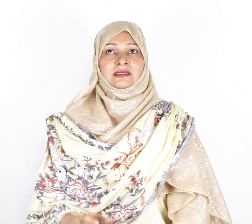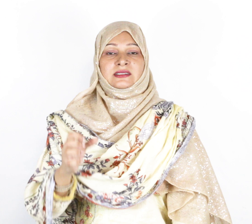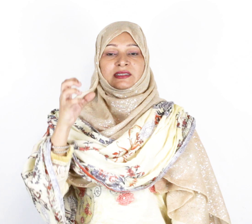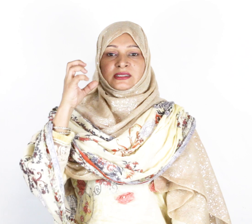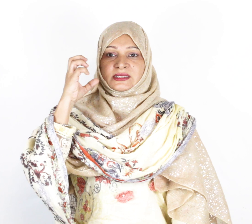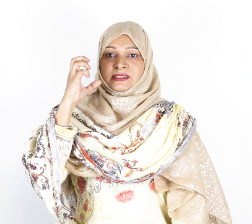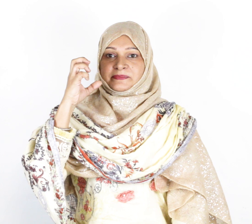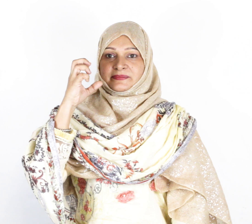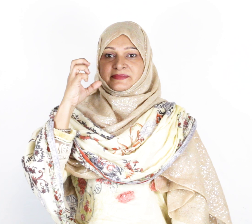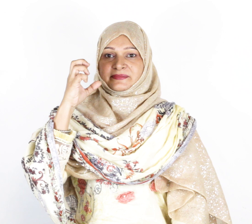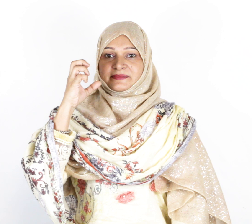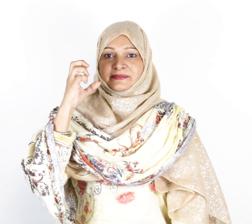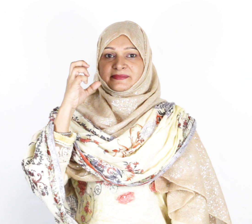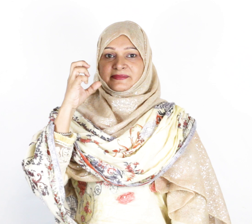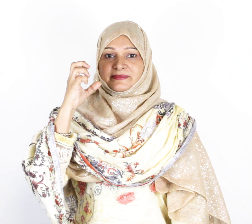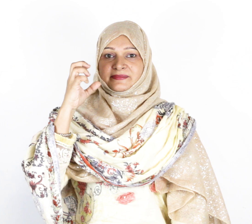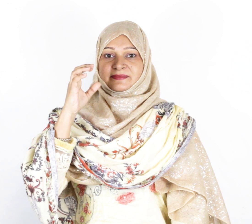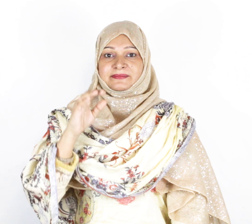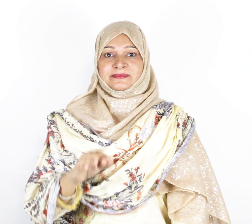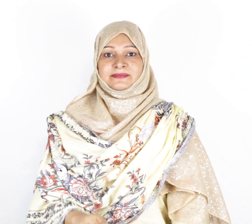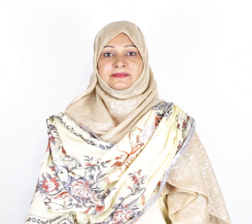stiff